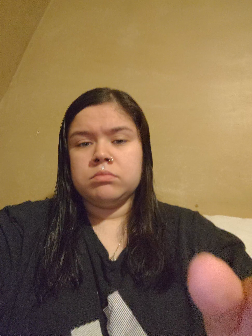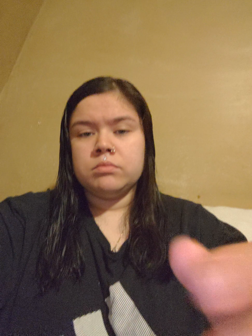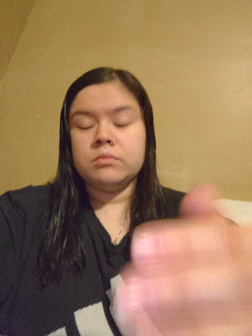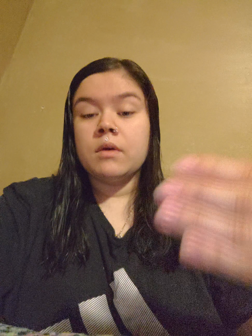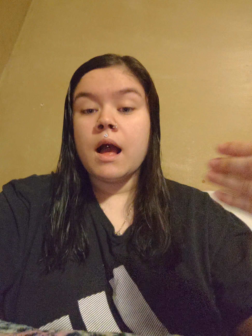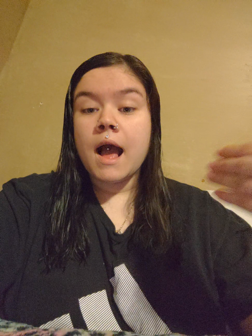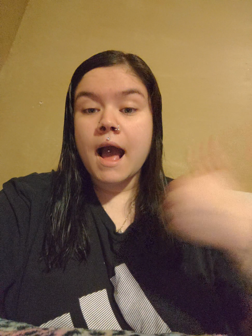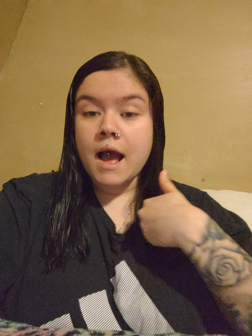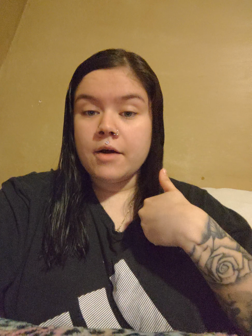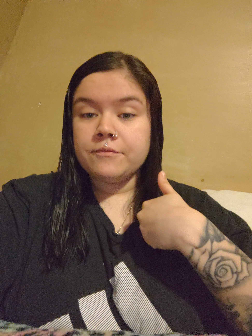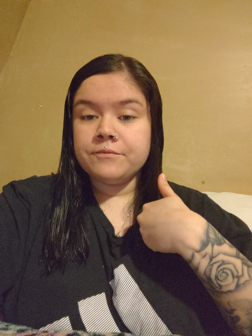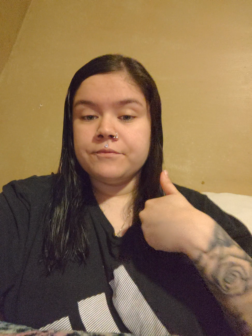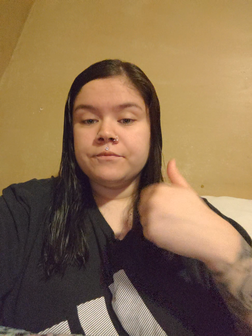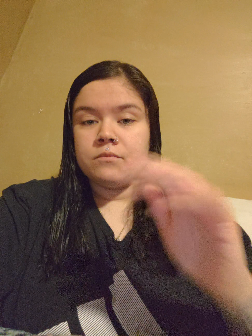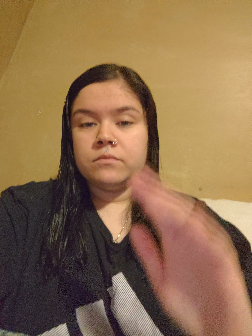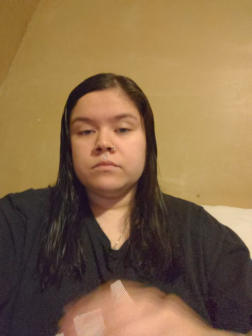have